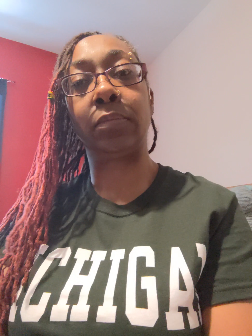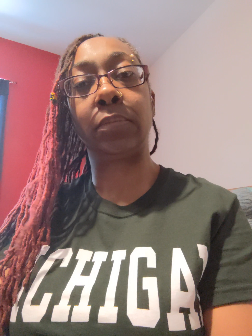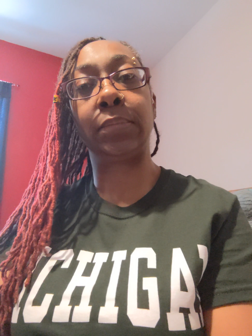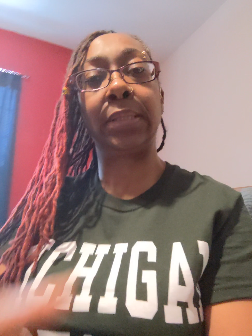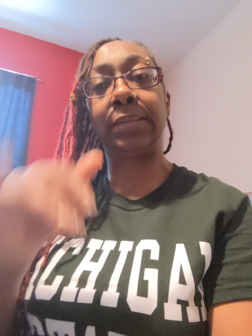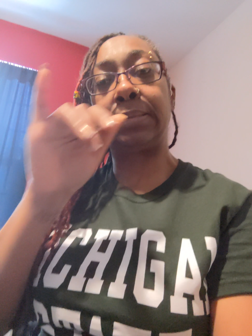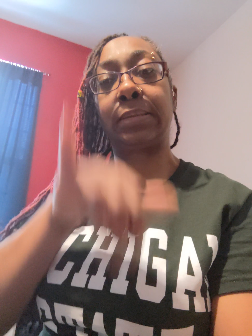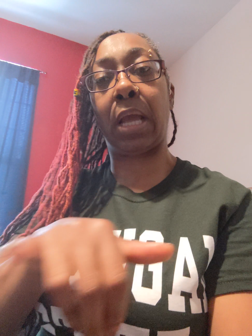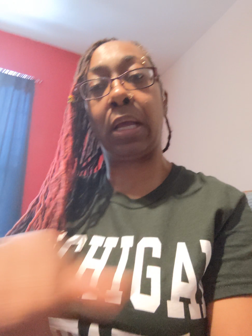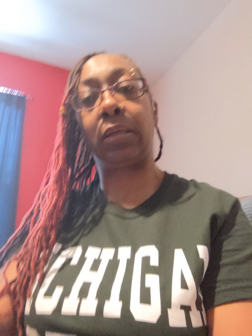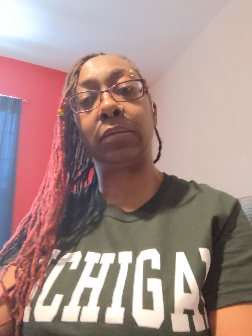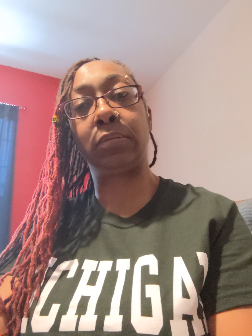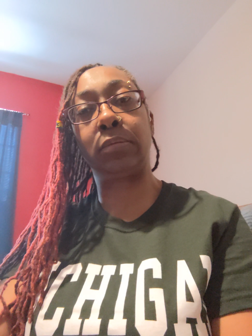stay